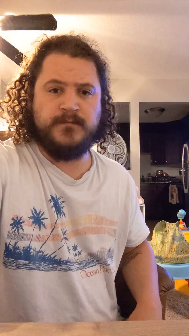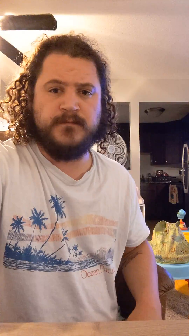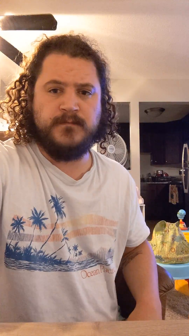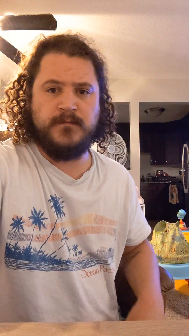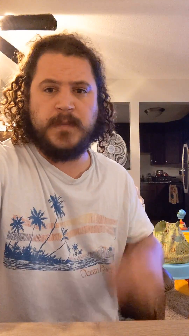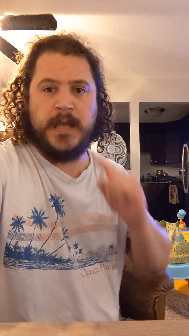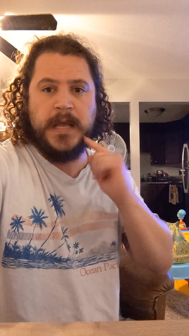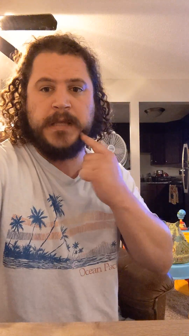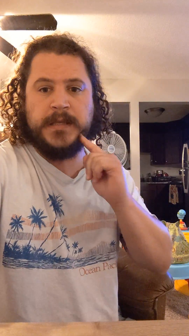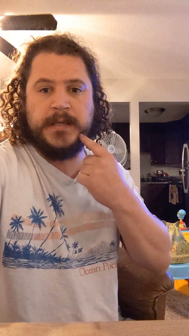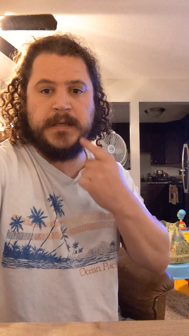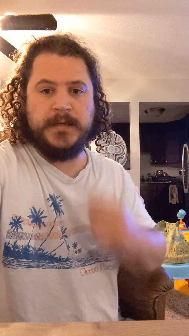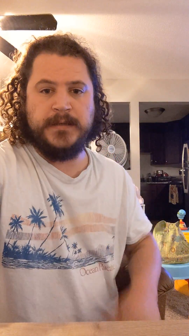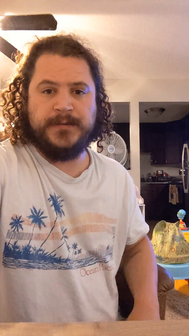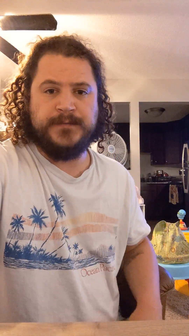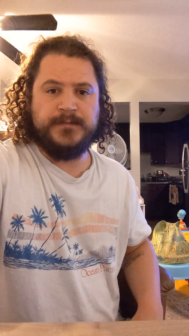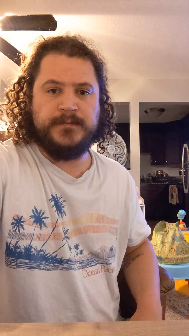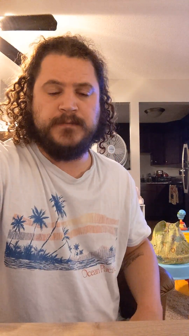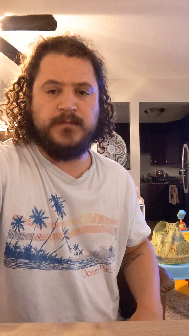candy